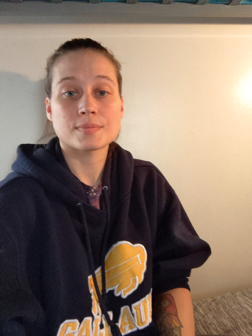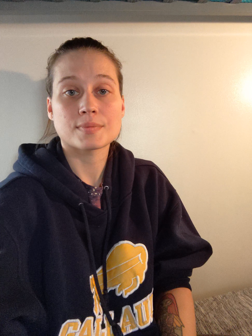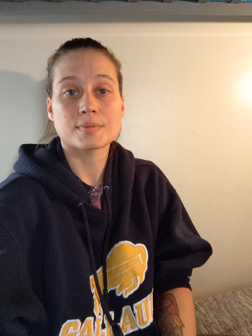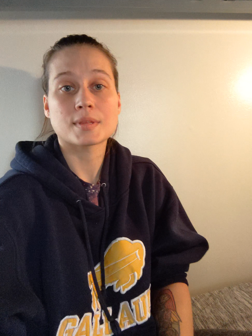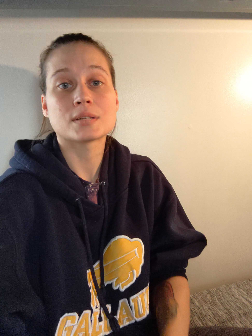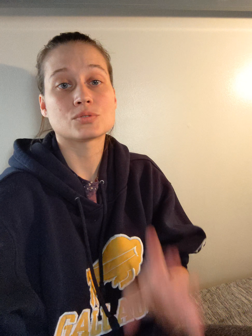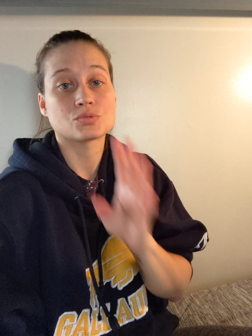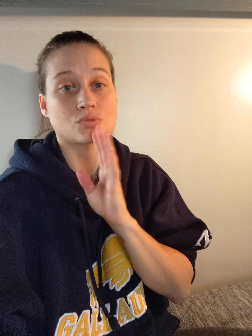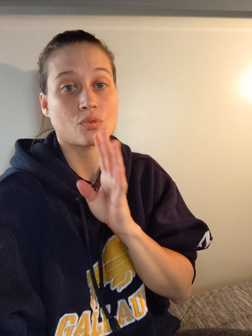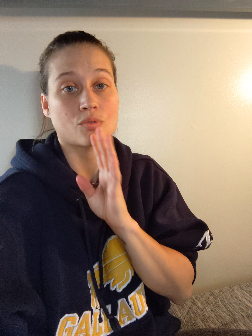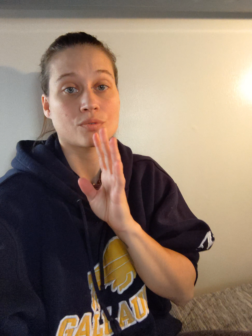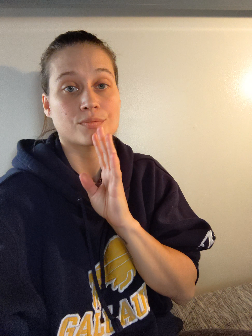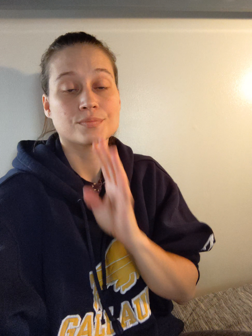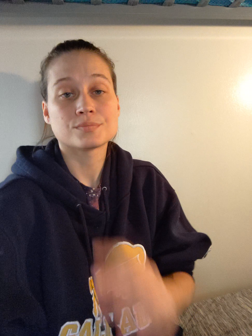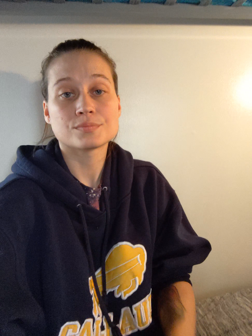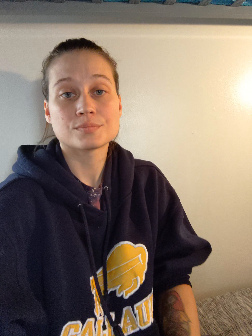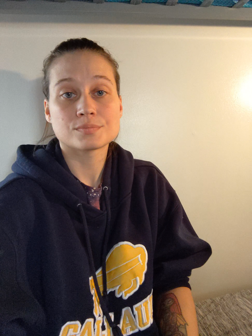talk